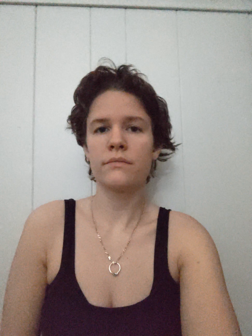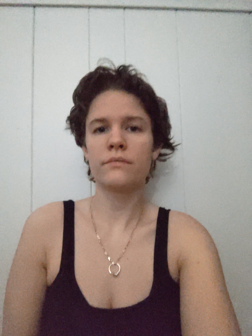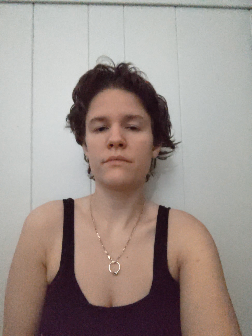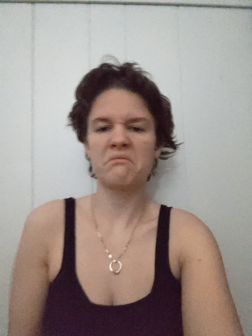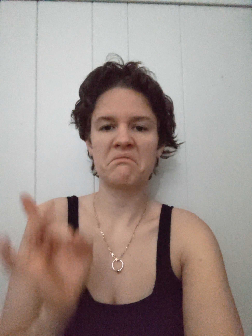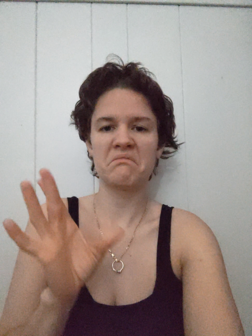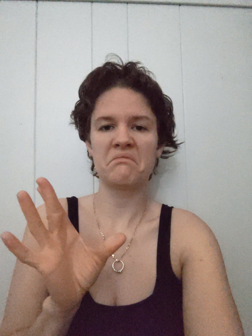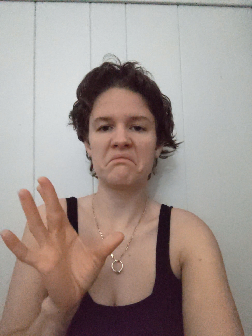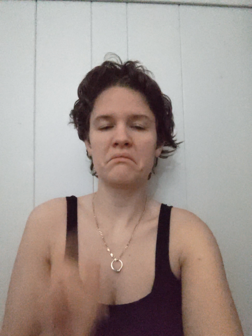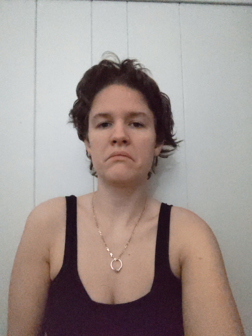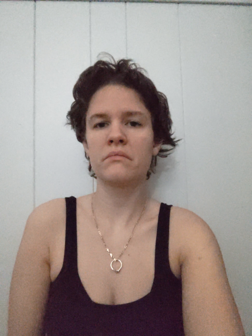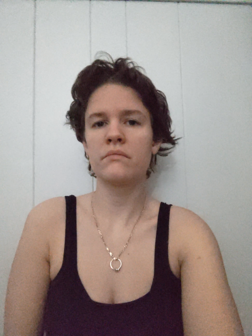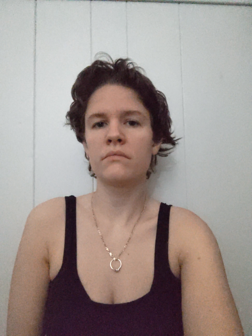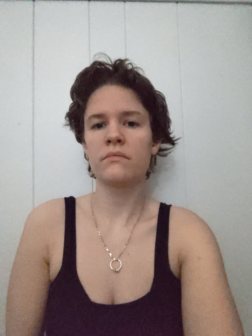yucky